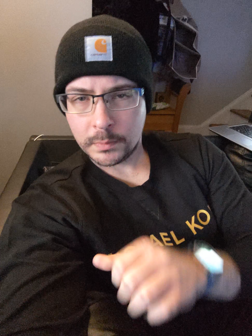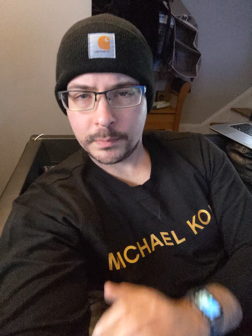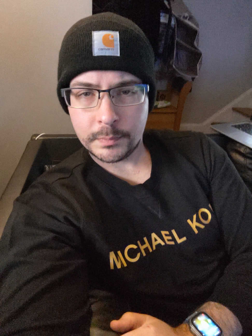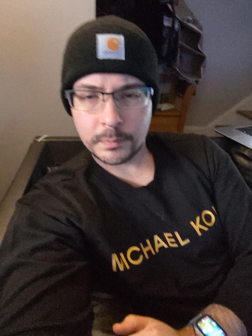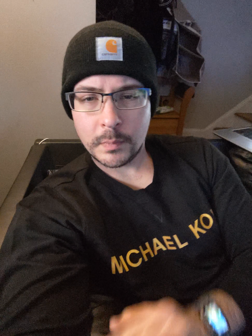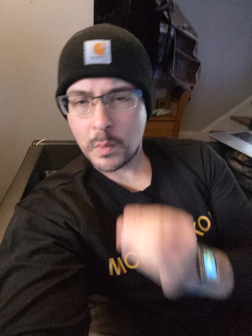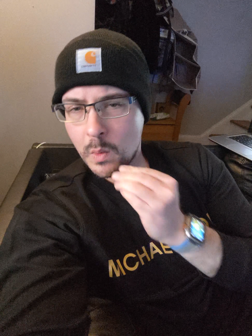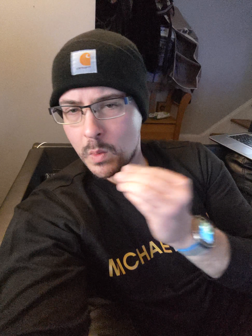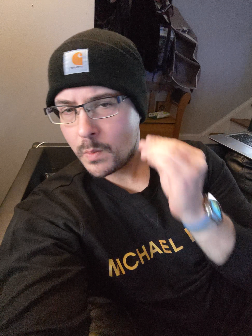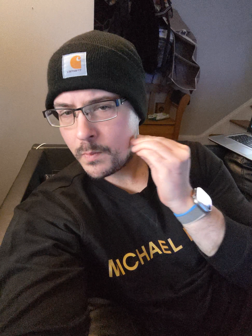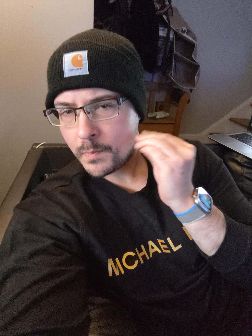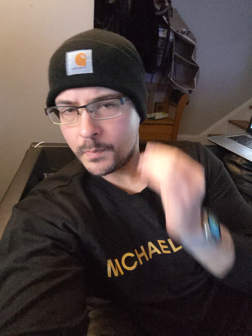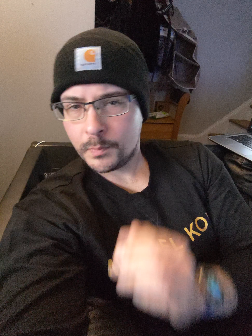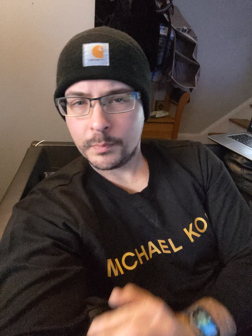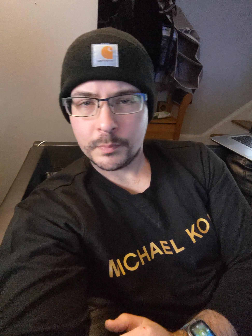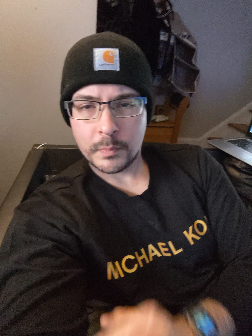home